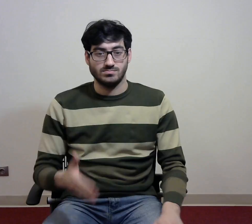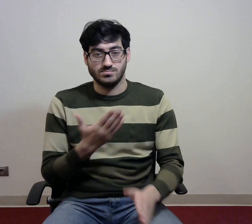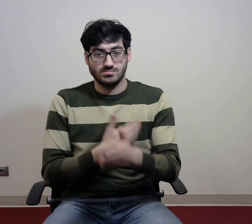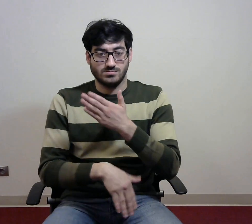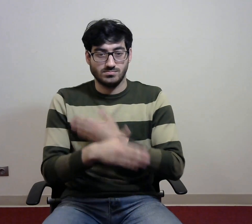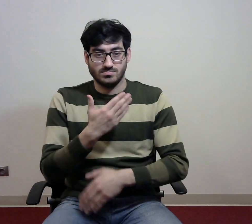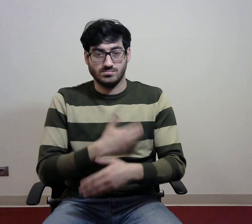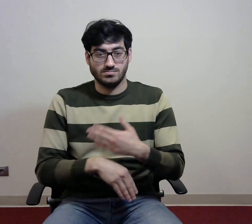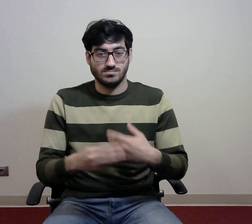əlil